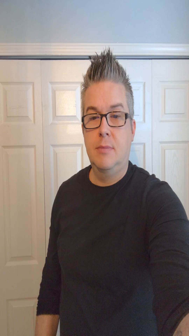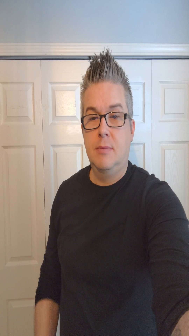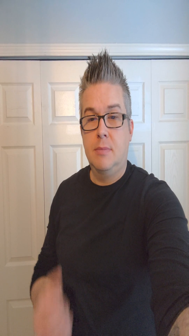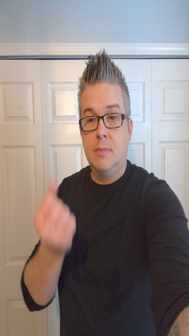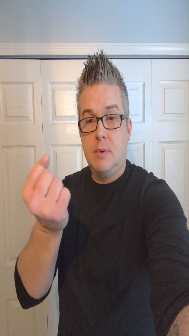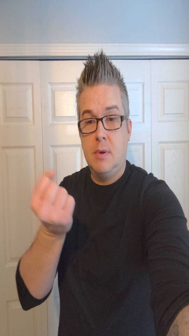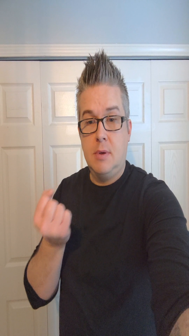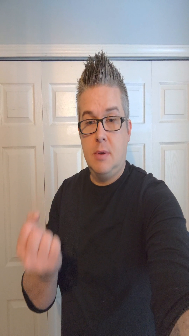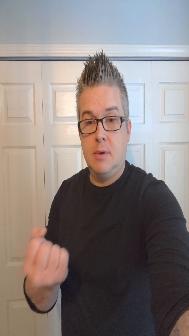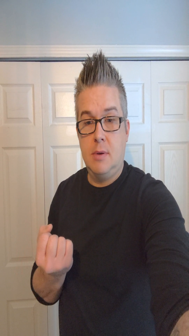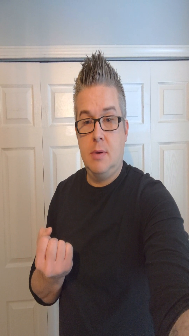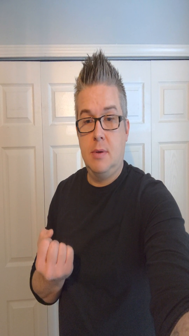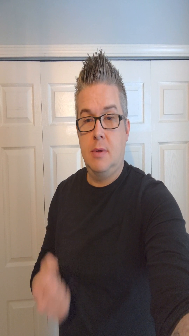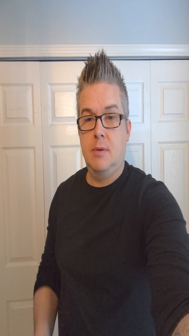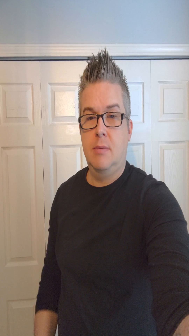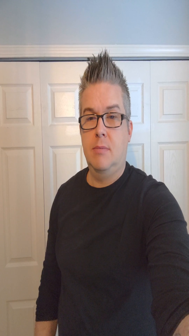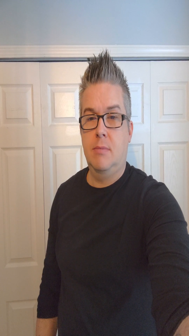drawer